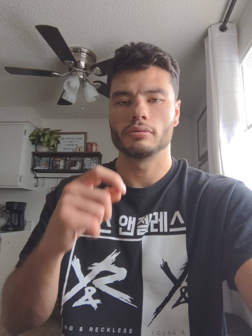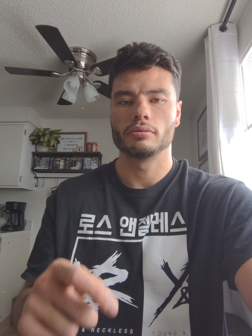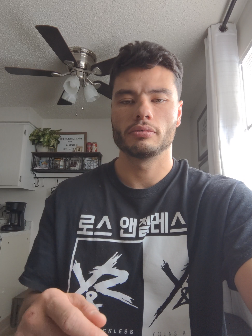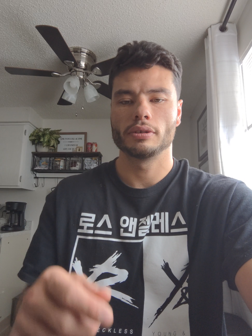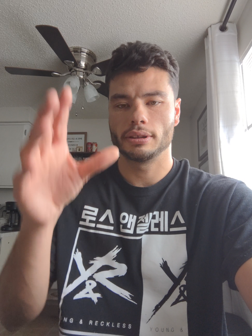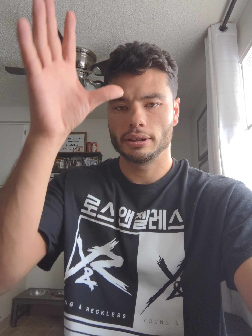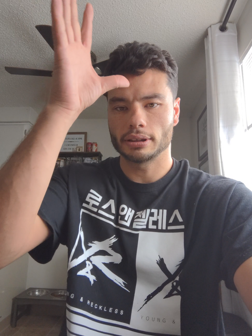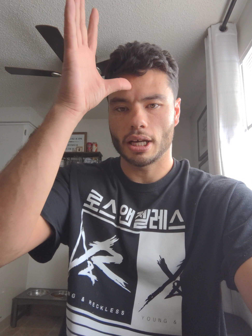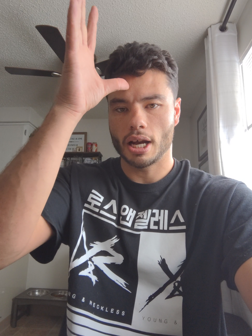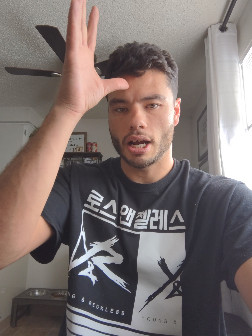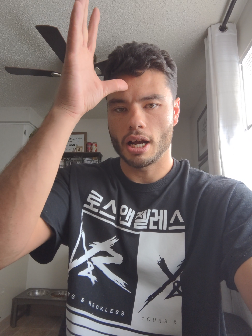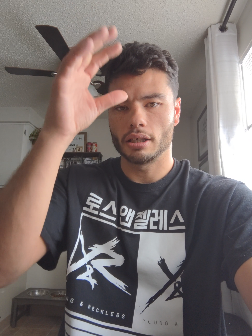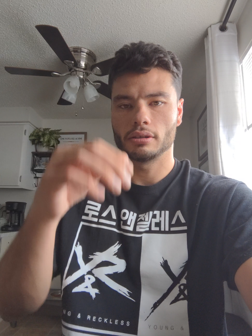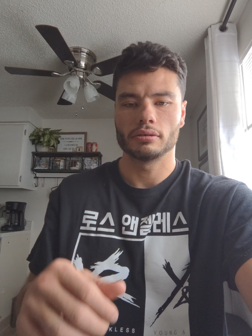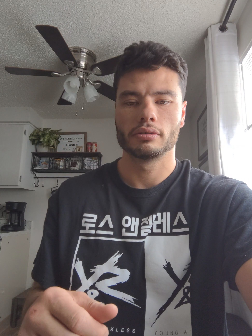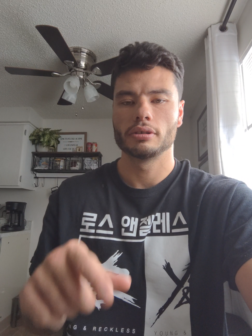dad